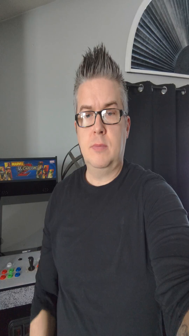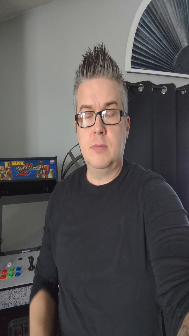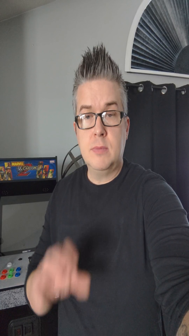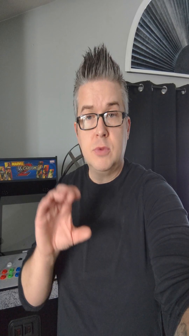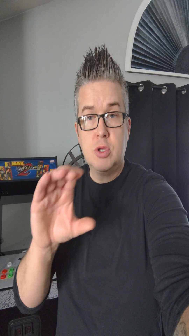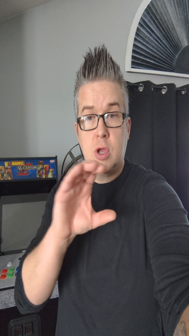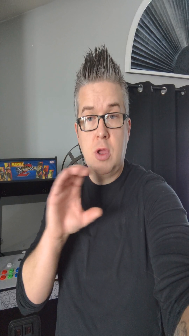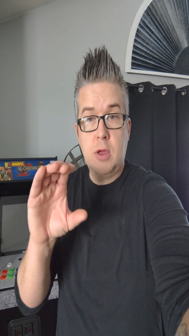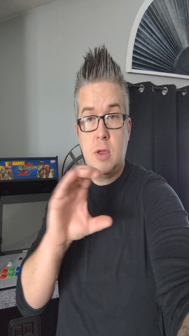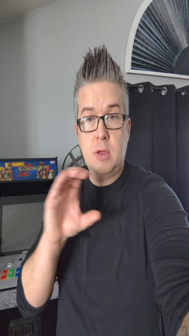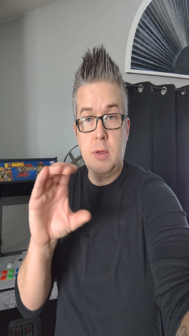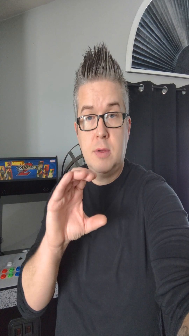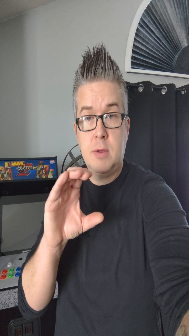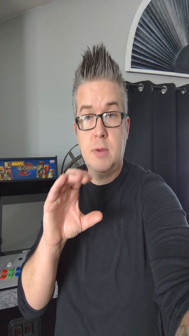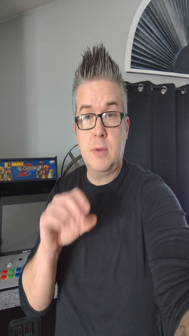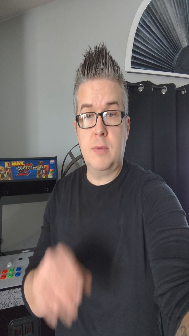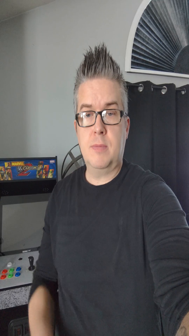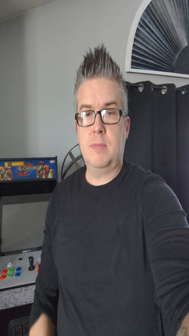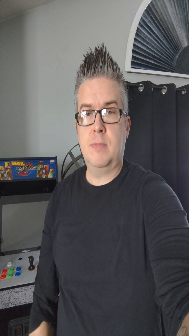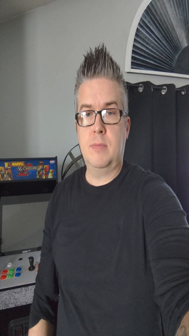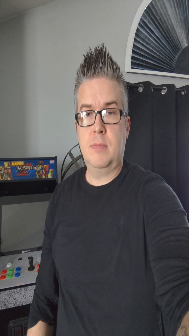chocolate